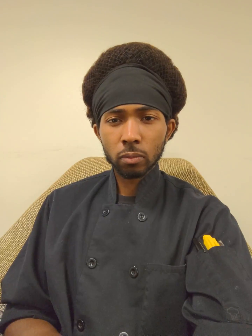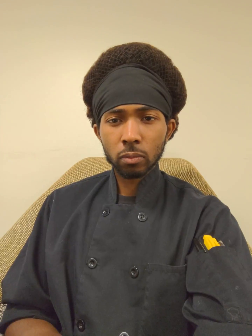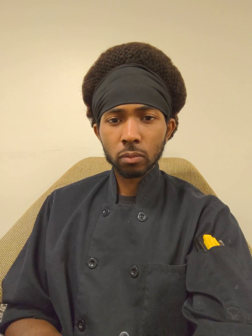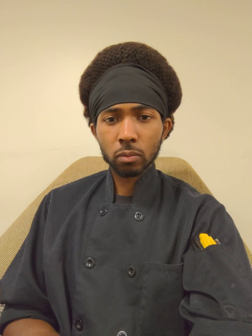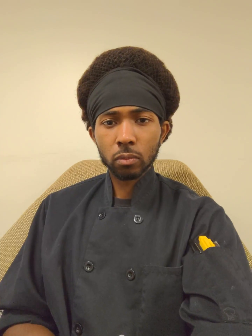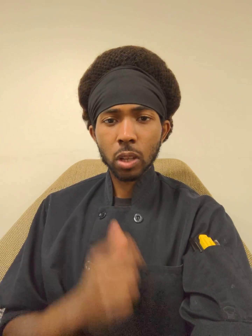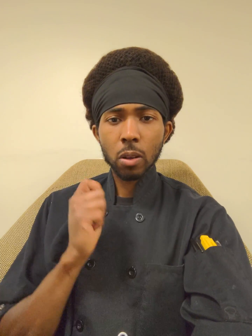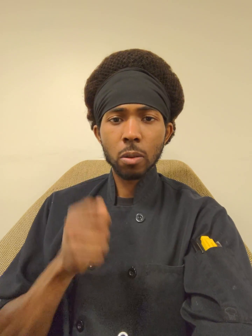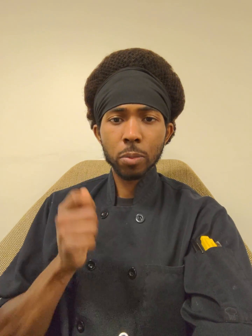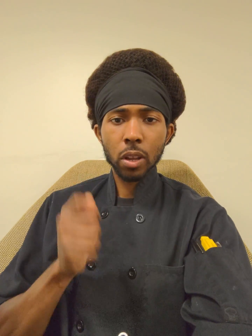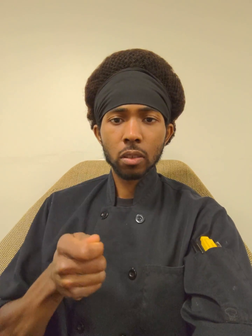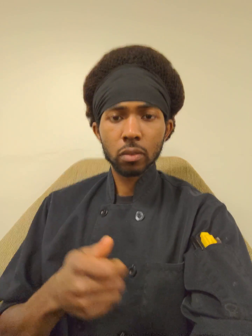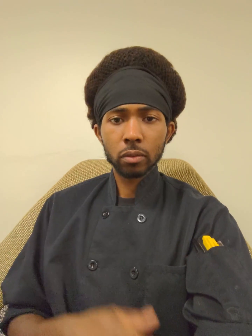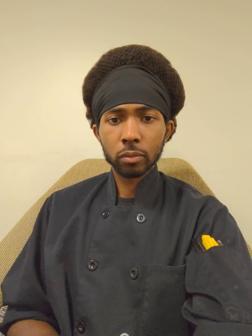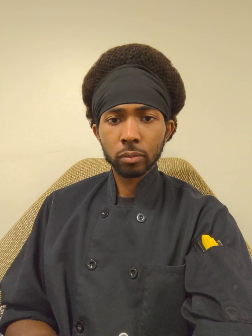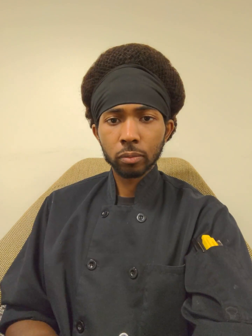hammer